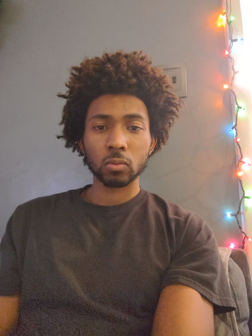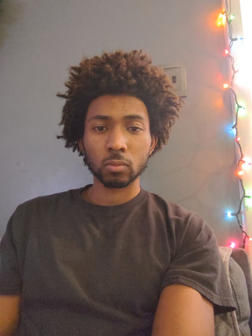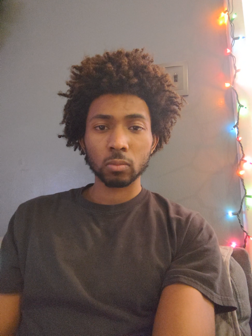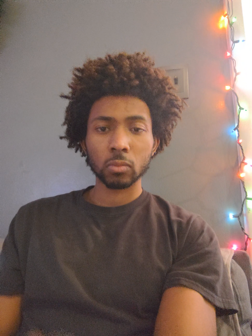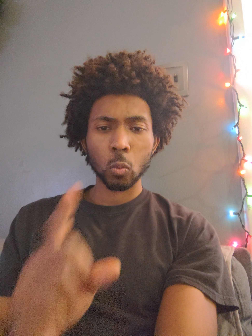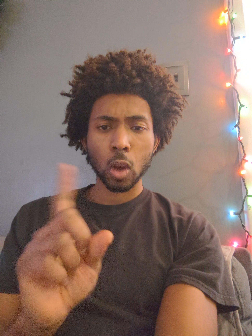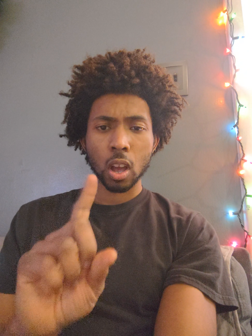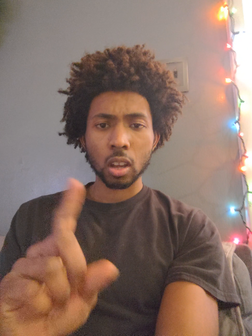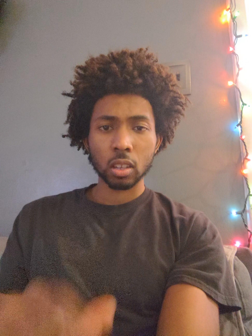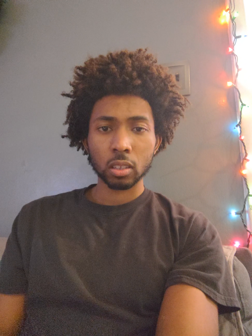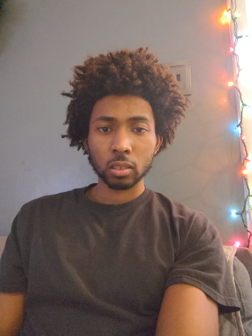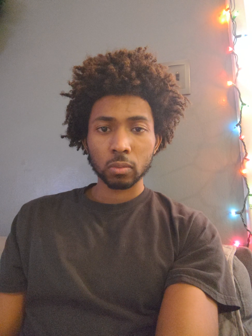where